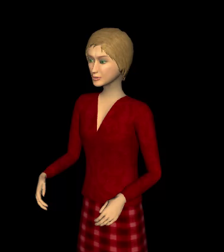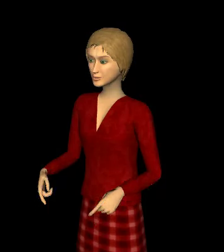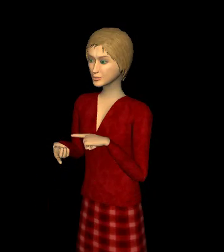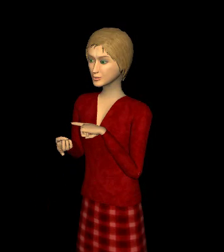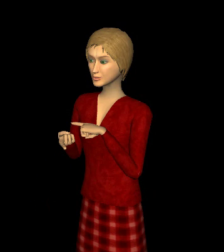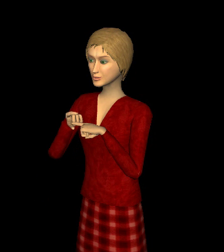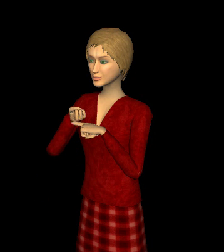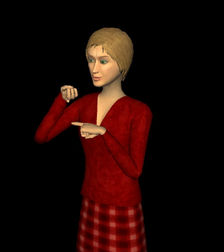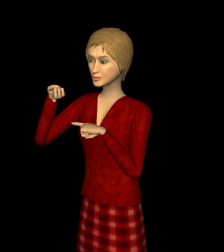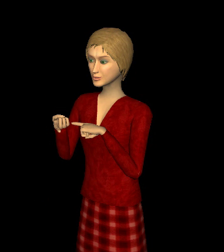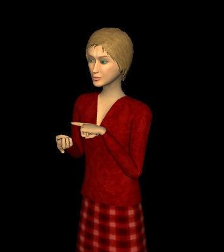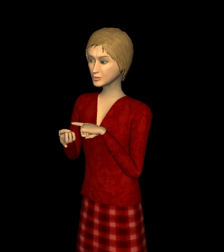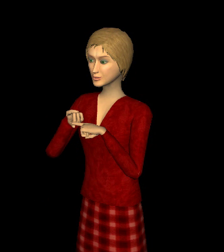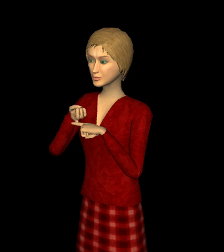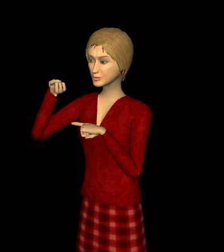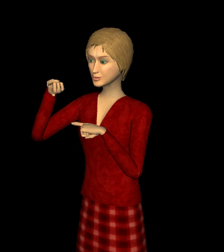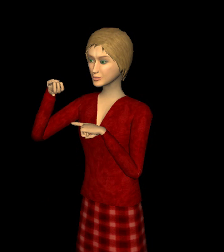فريد